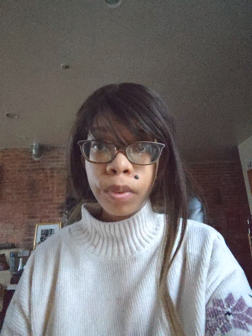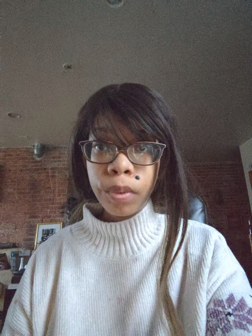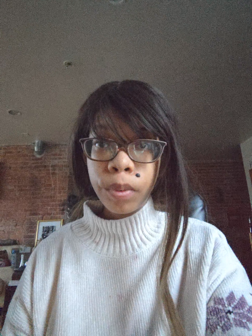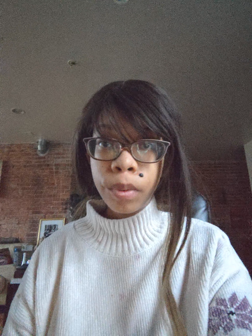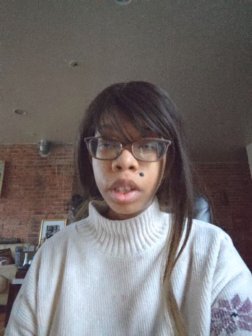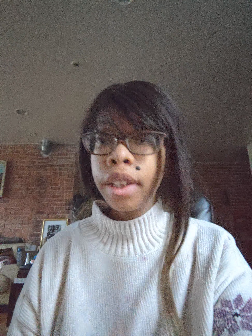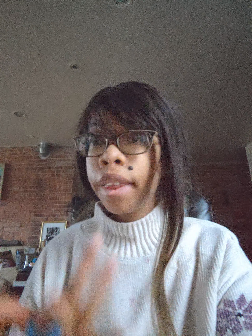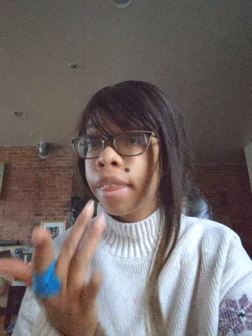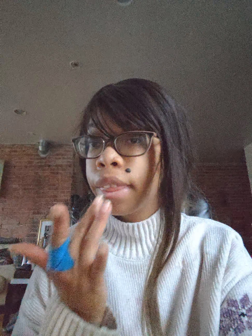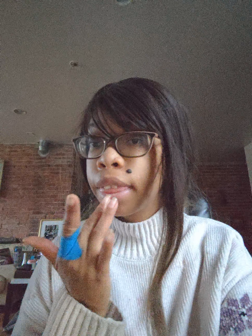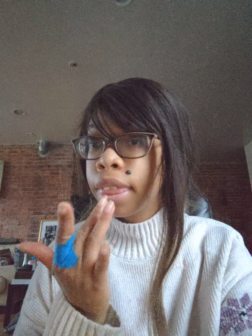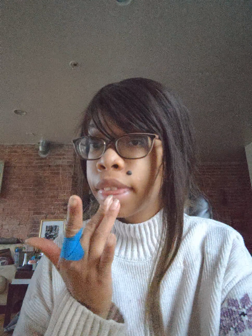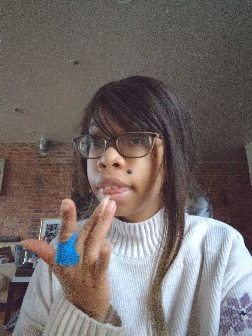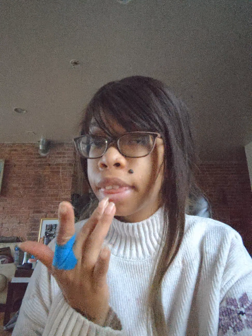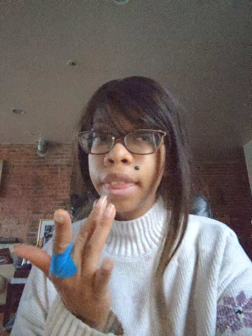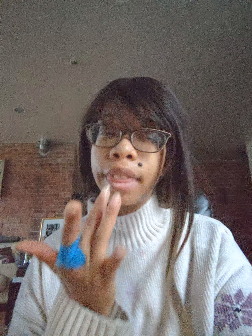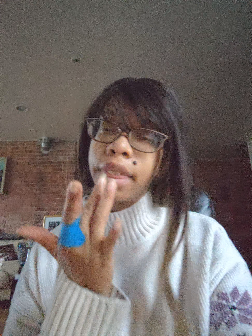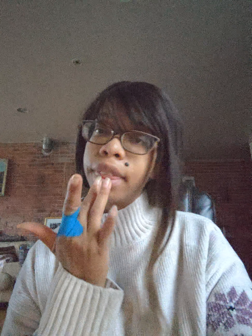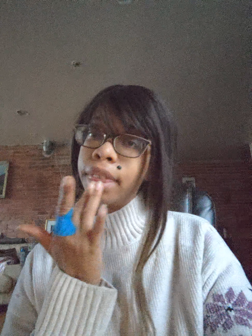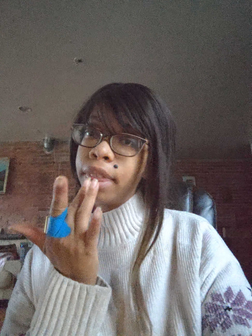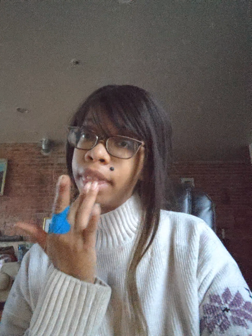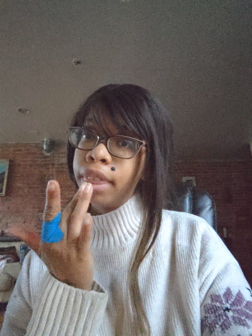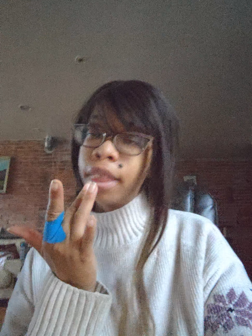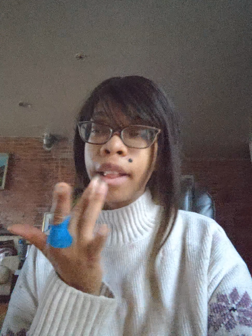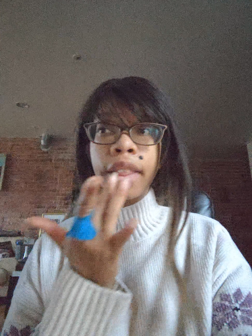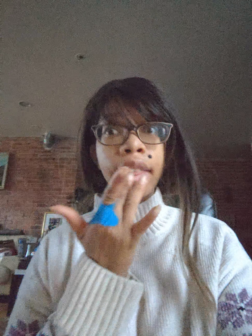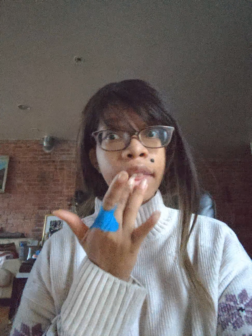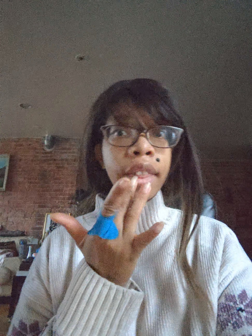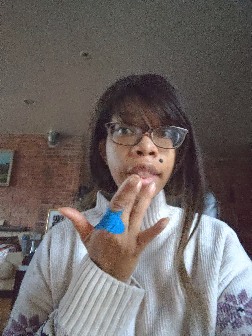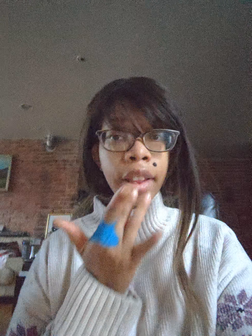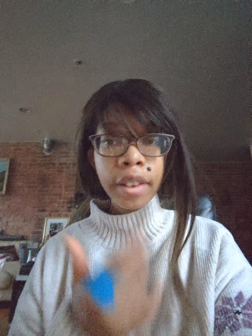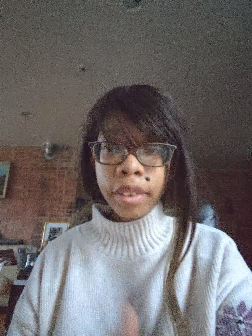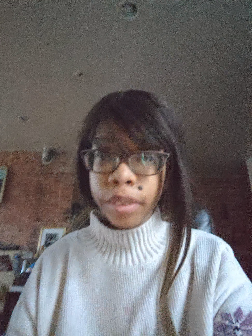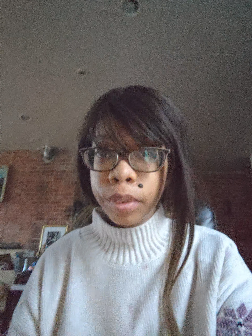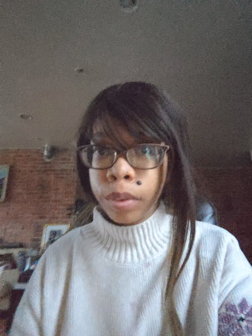taste